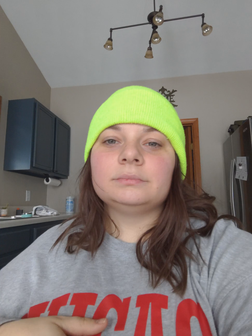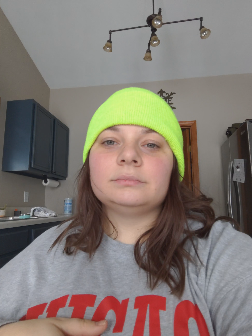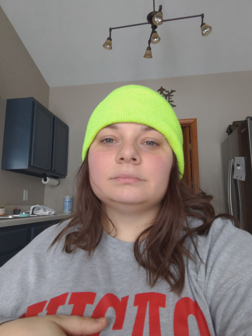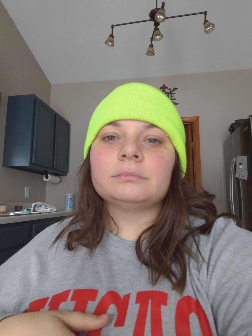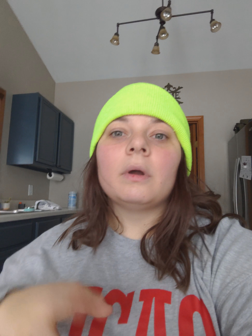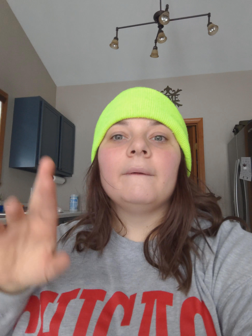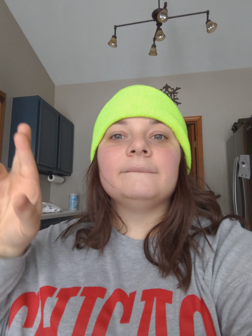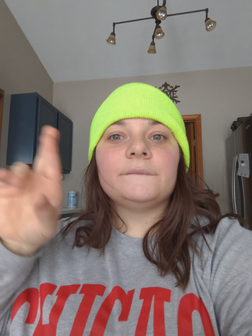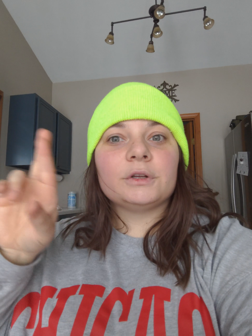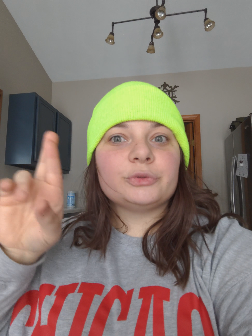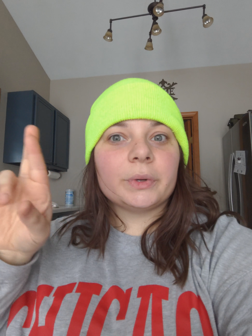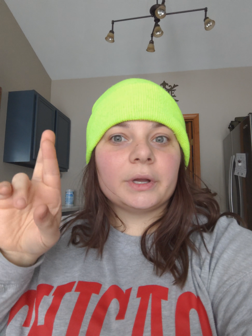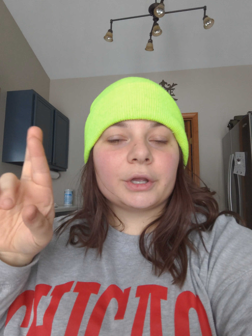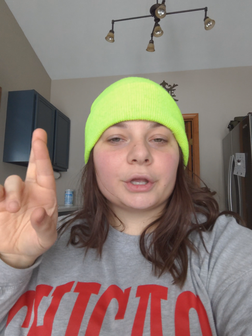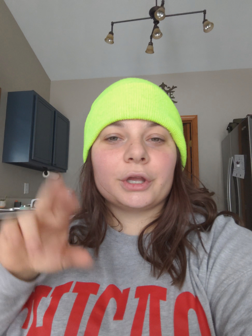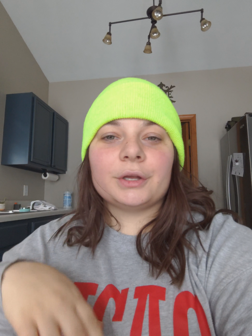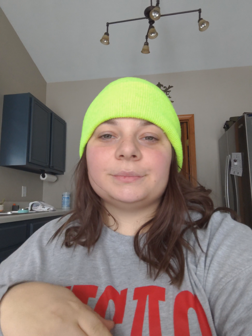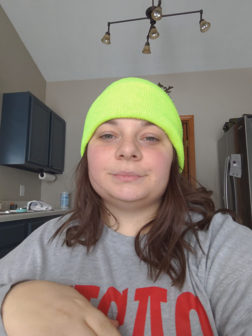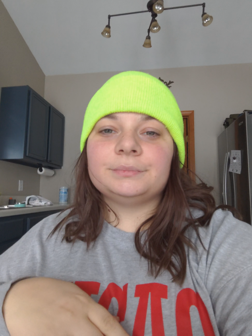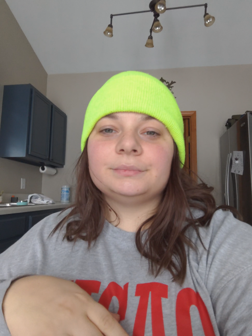refrigerator